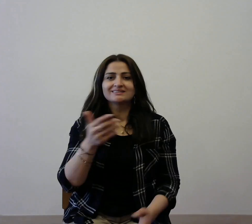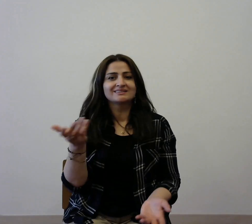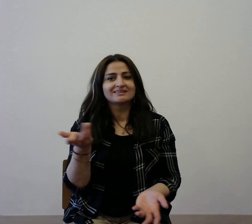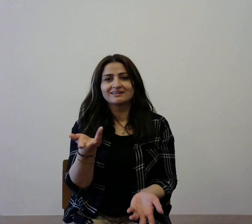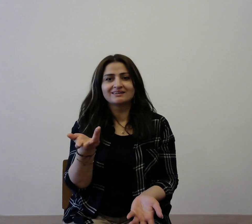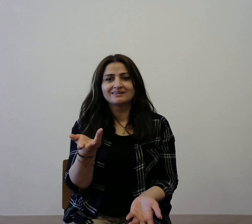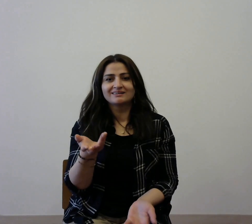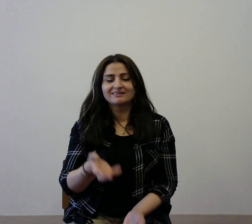nədir